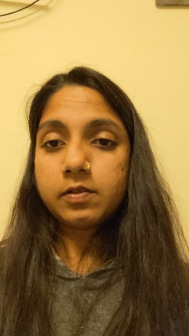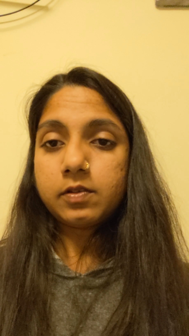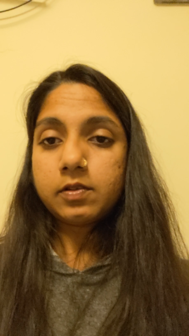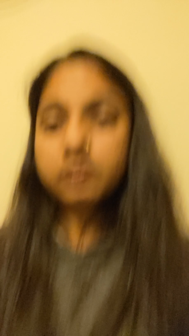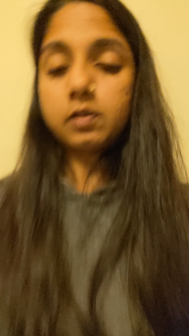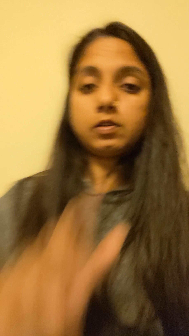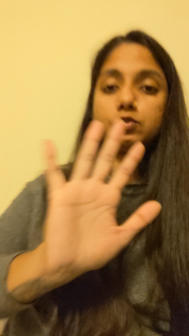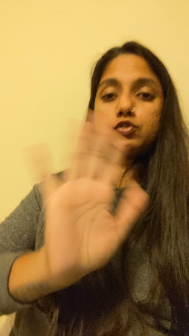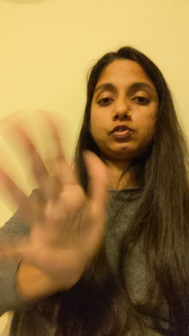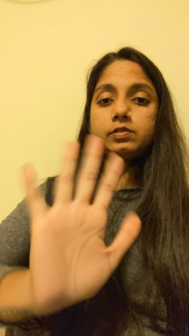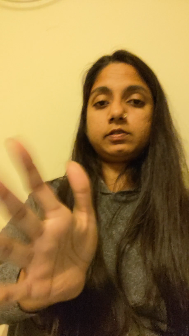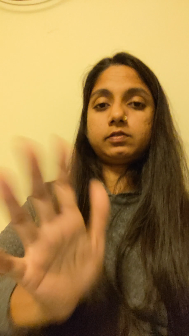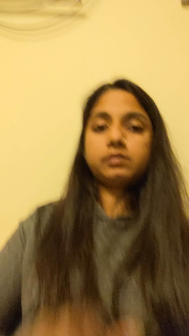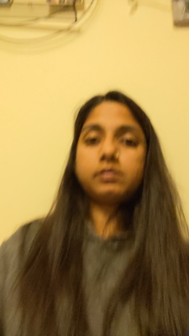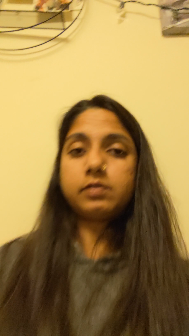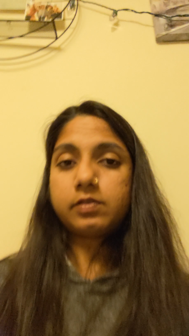cheese